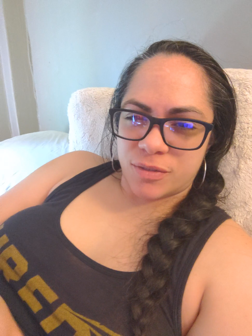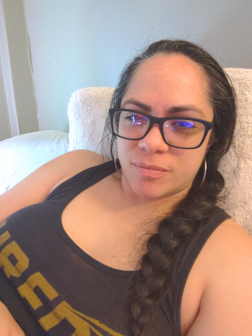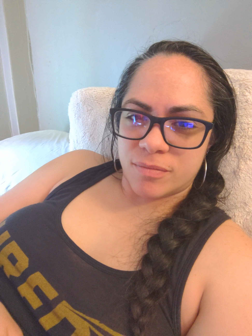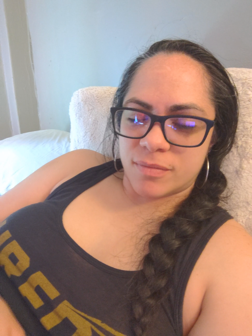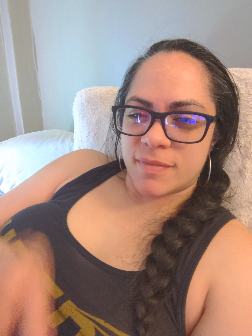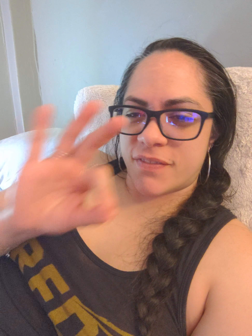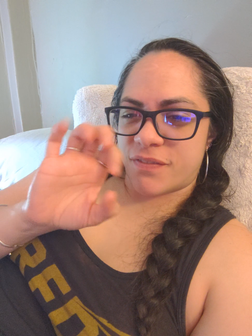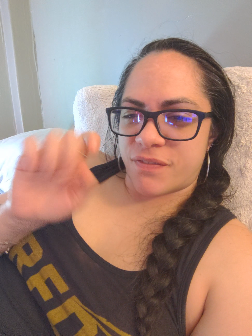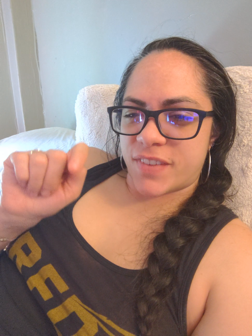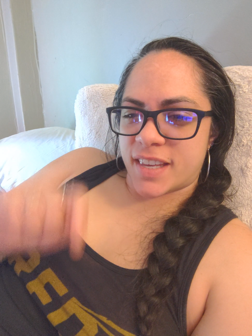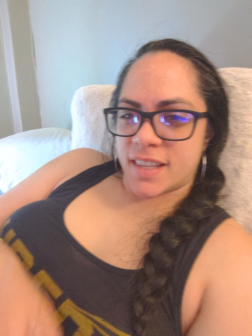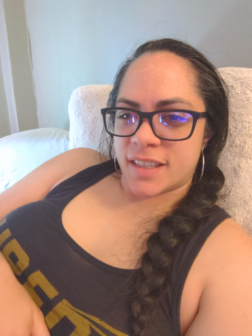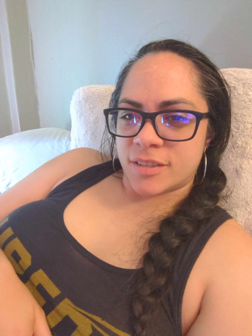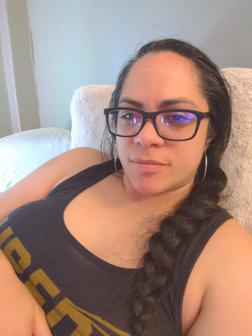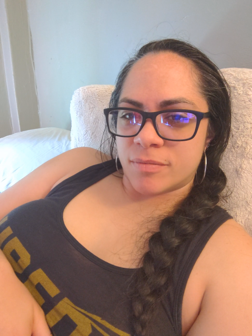feet